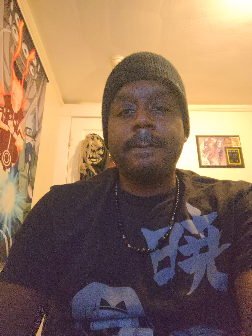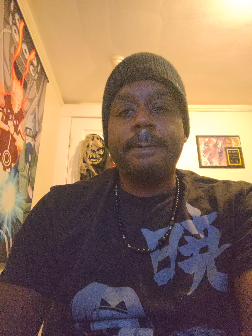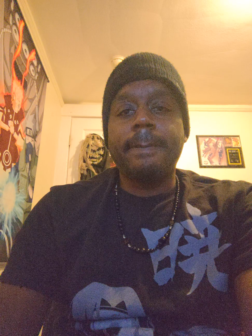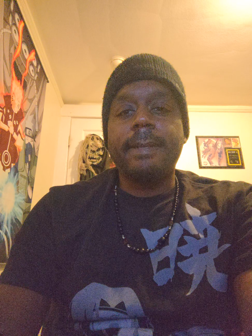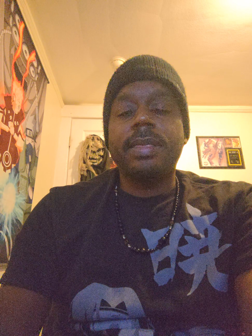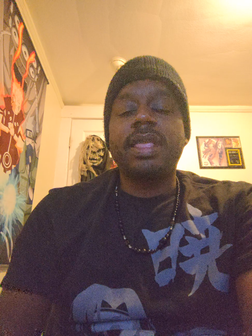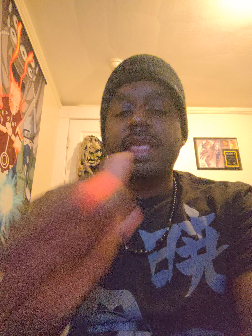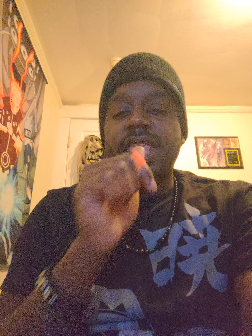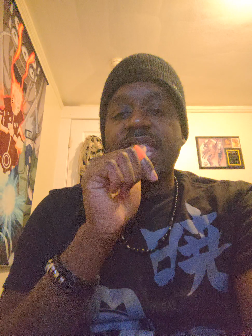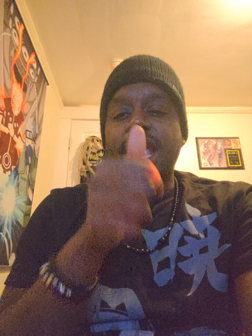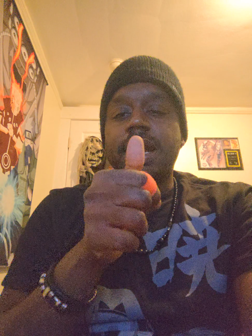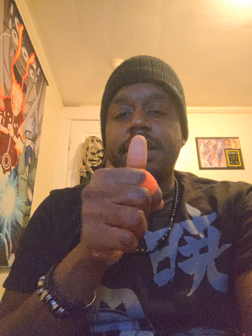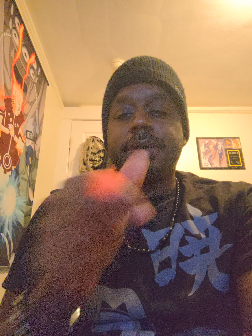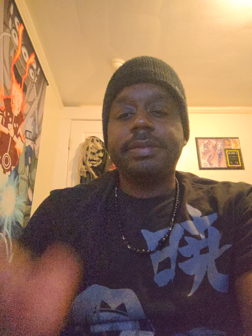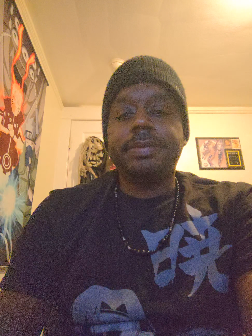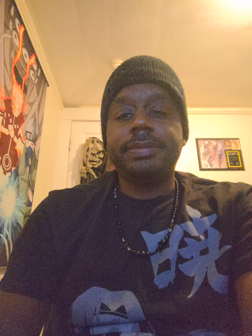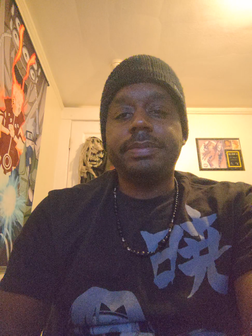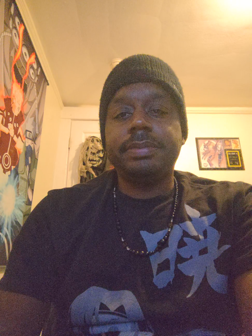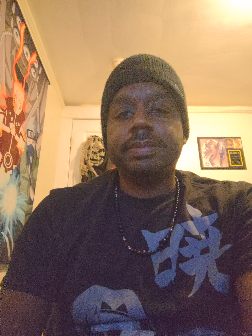nuts